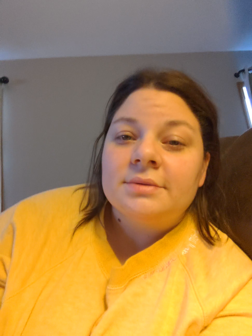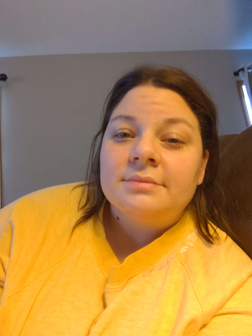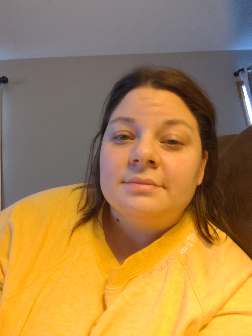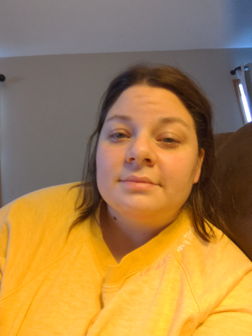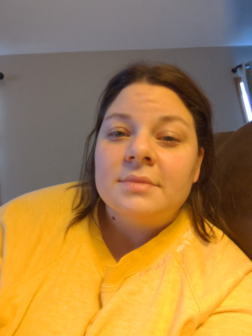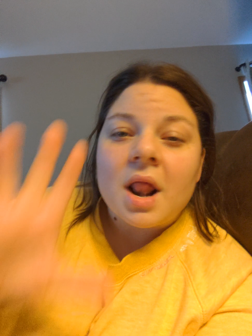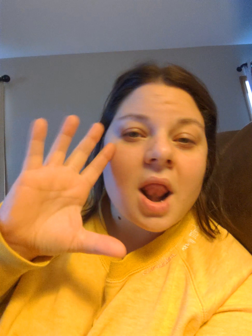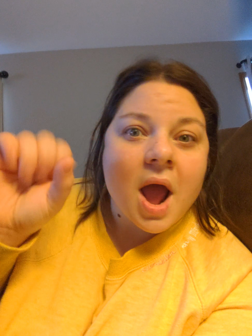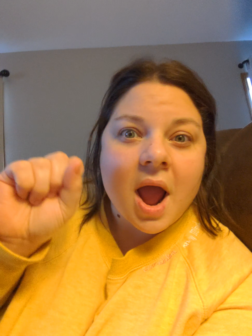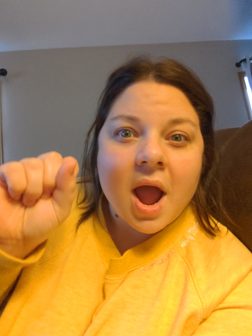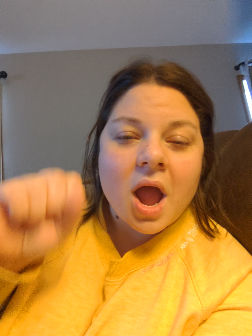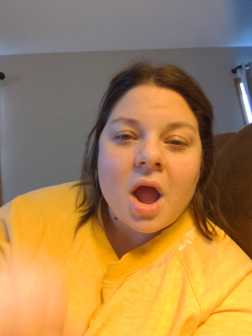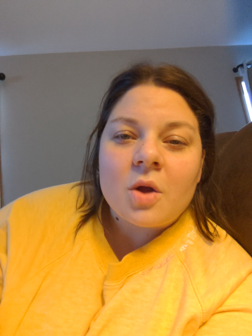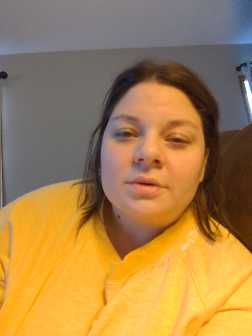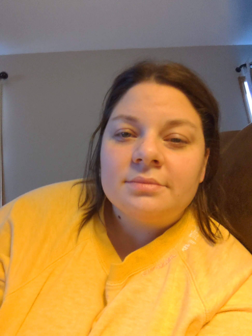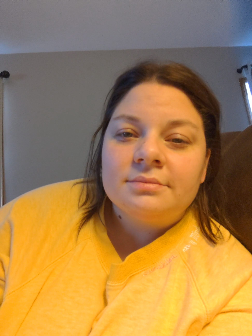loud